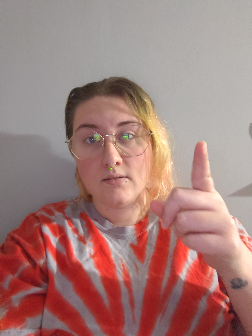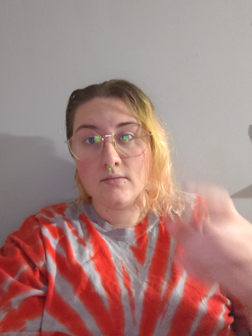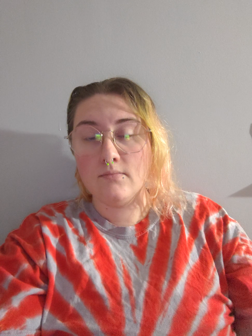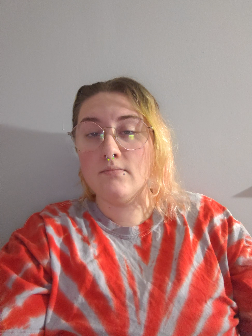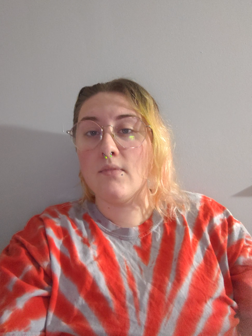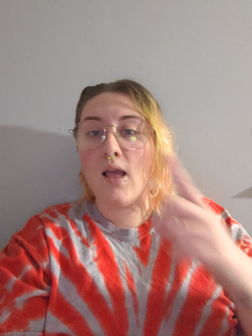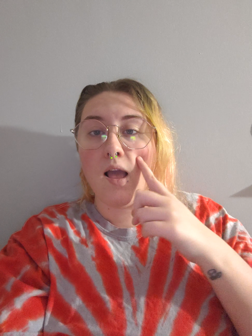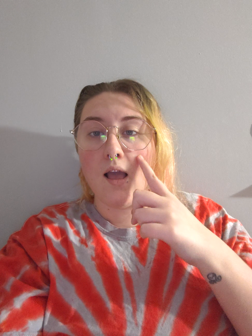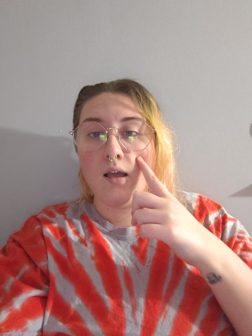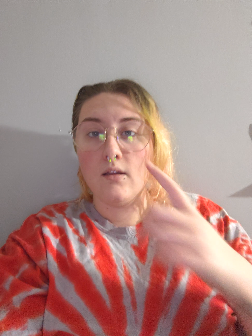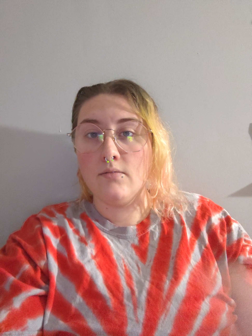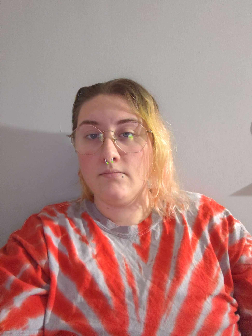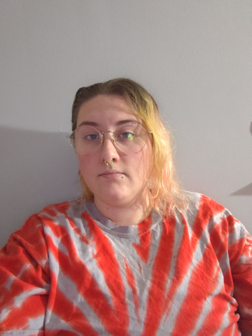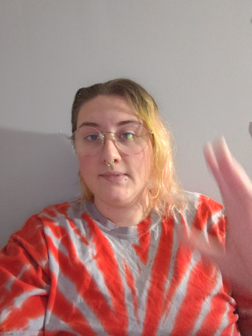eye